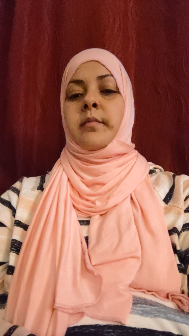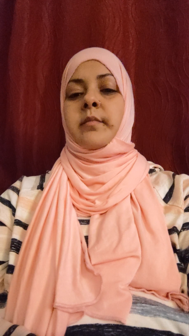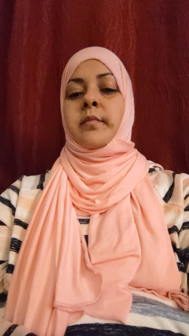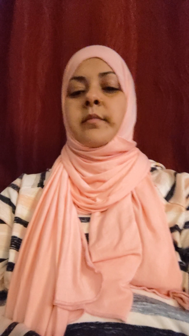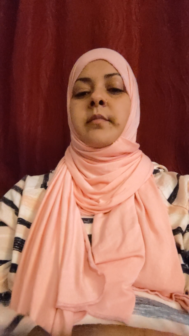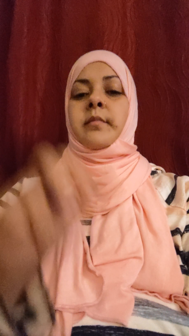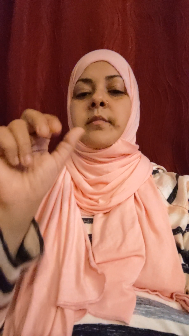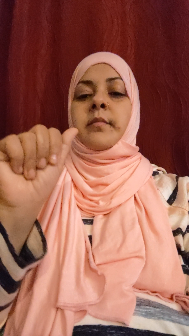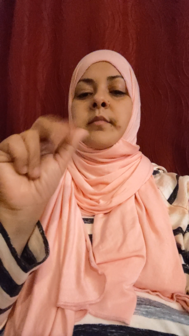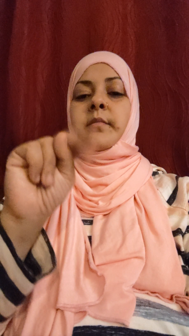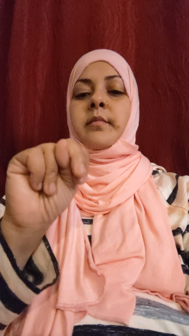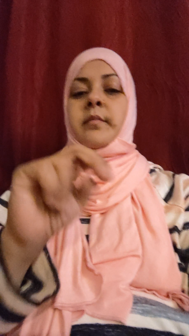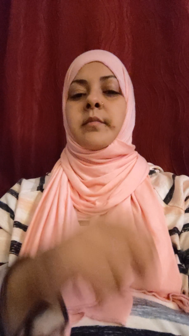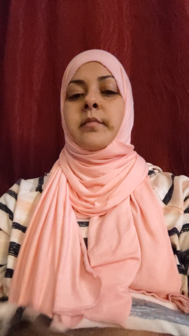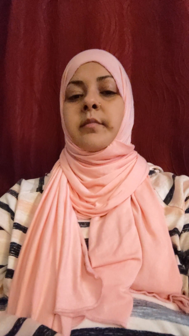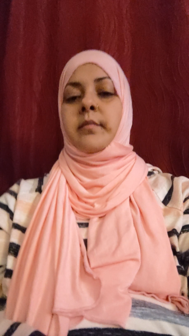an